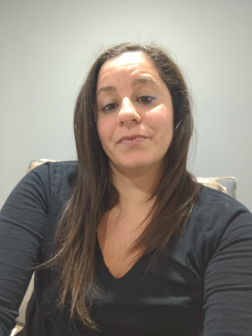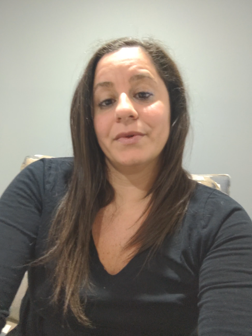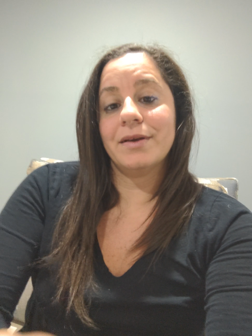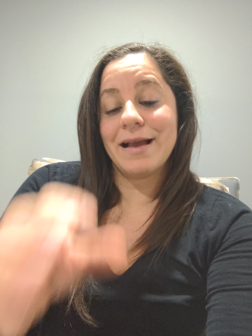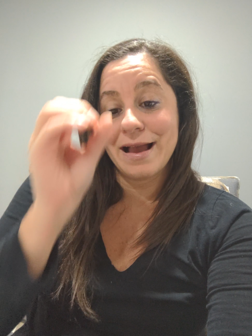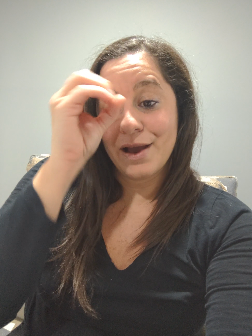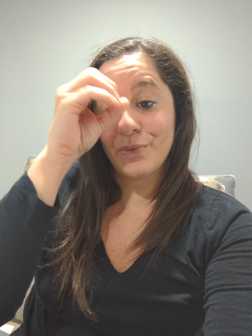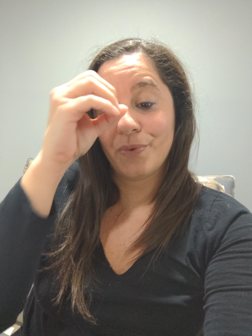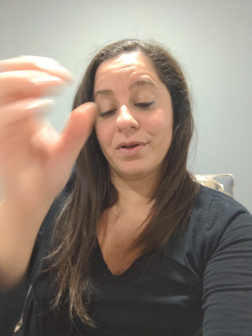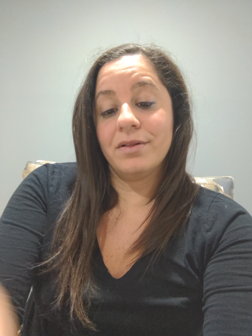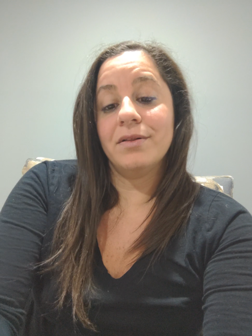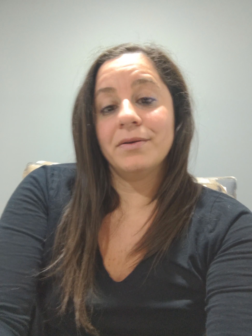owl